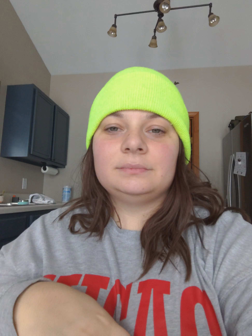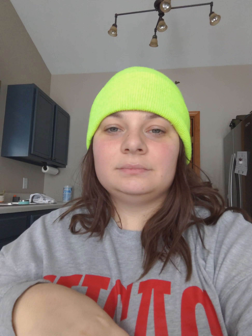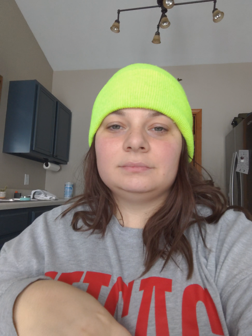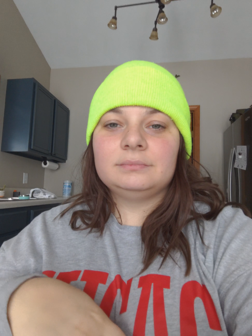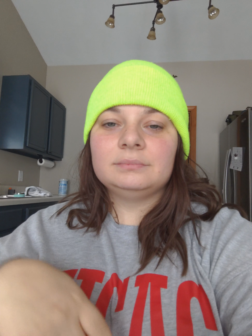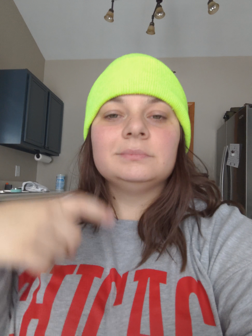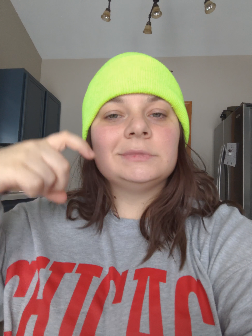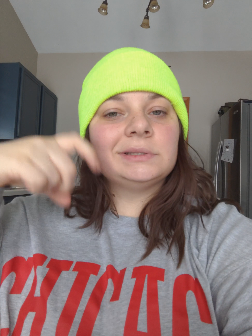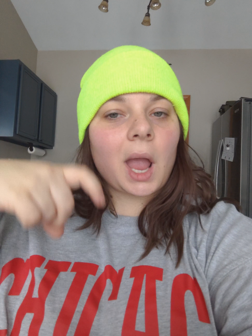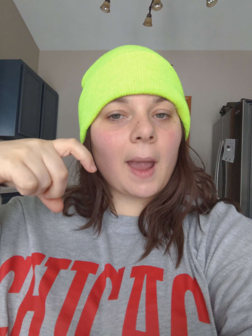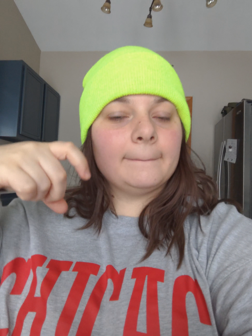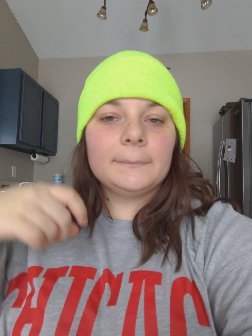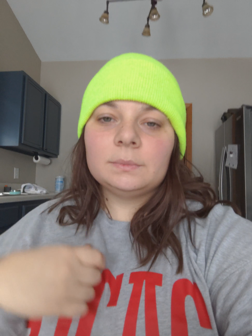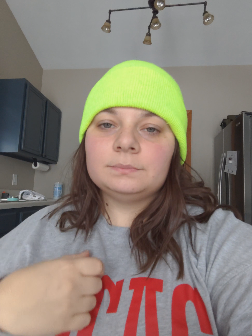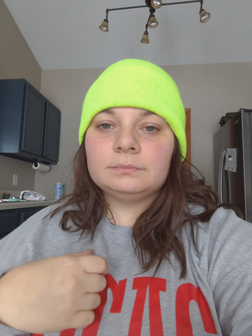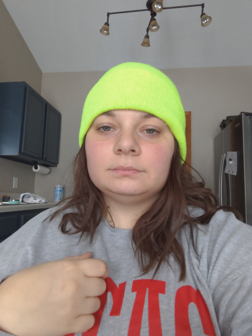time